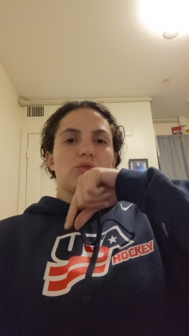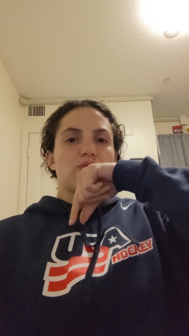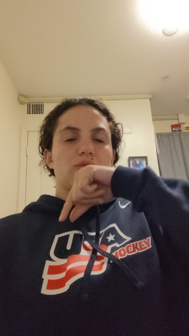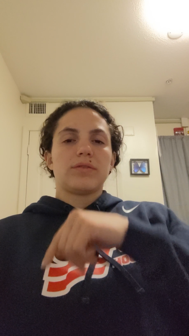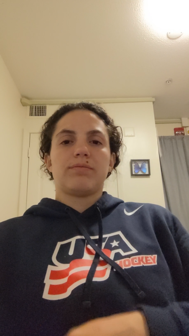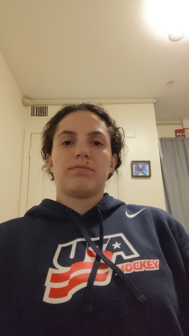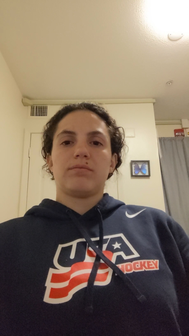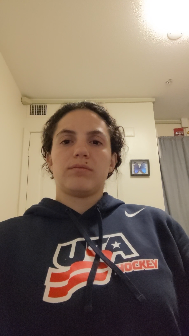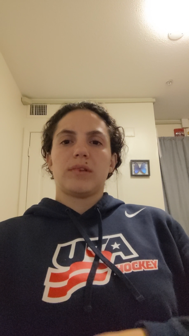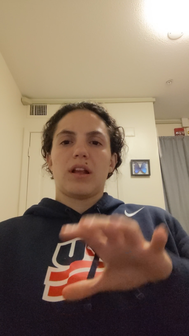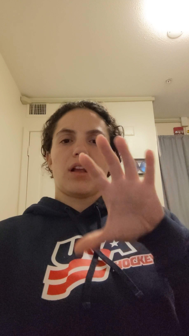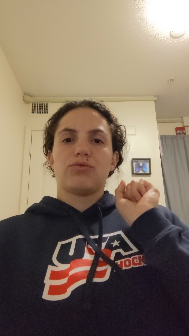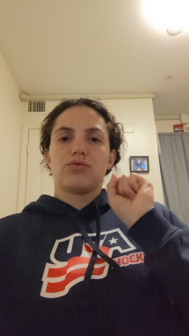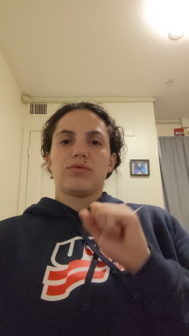catch